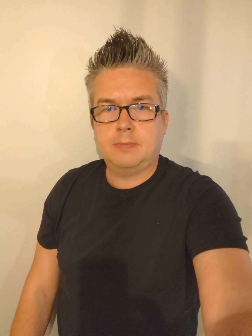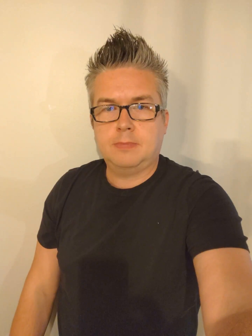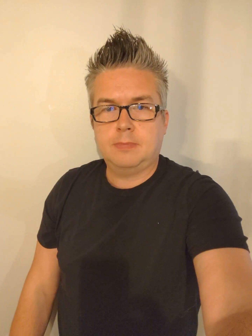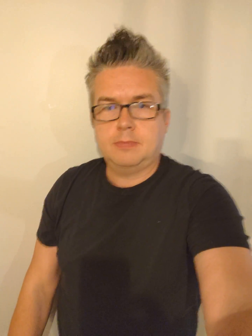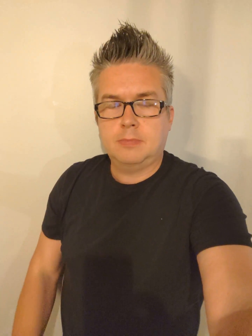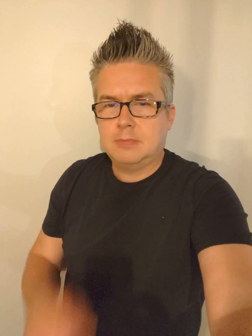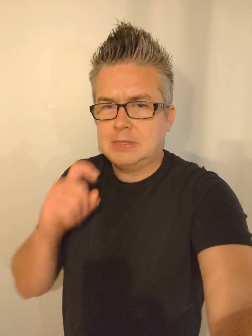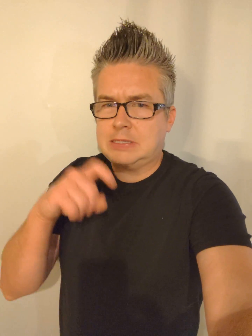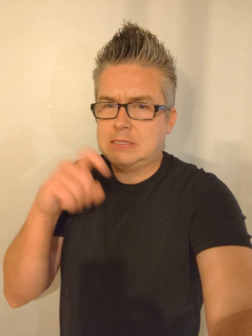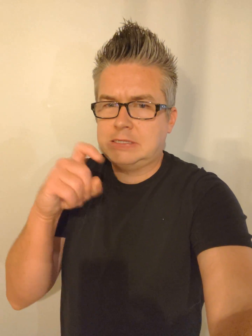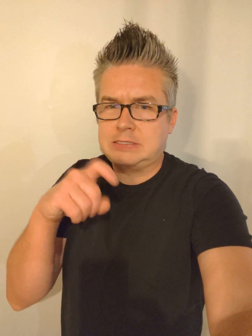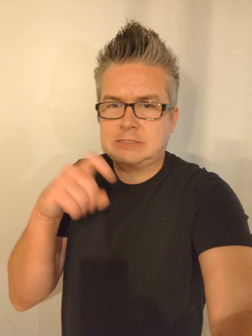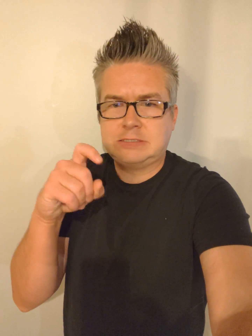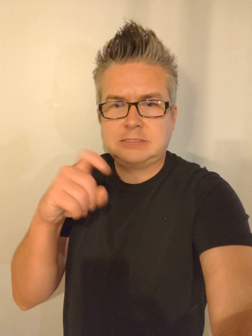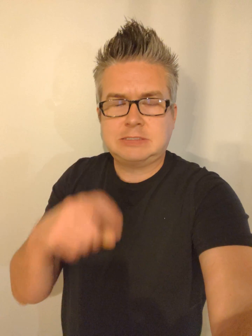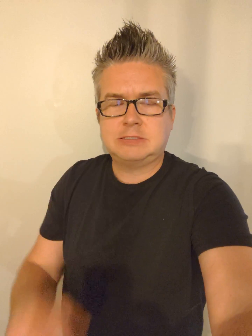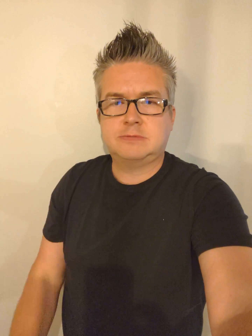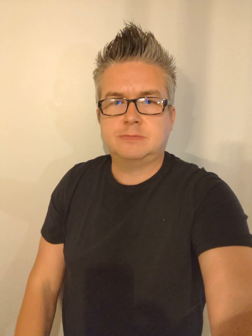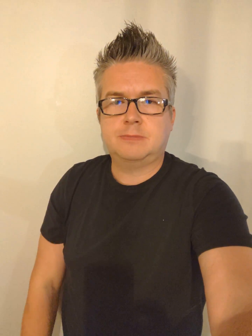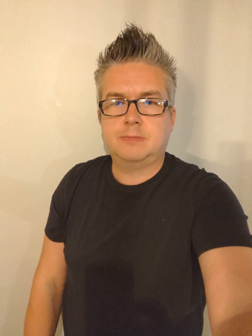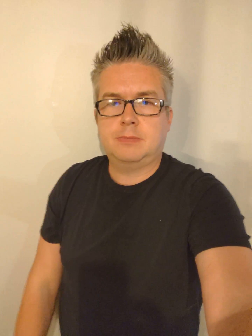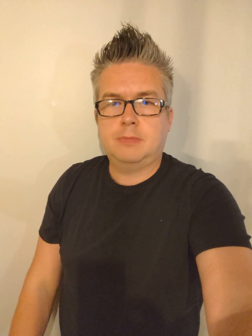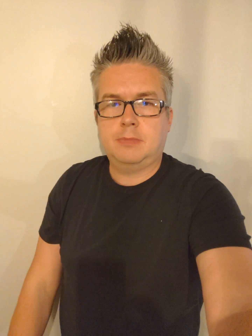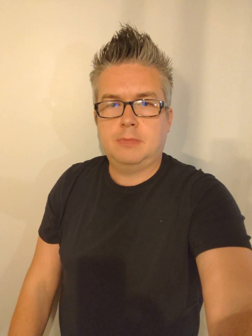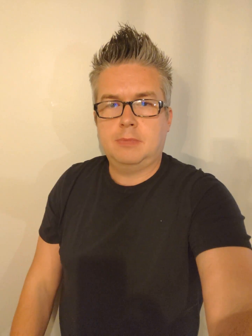need